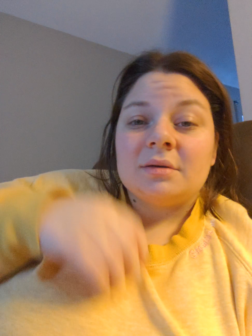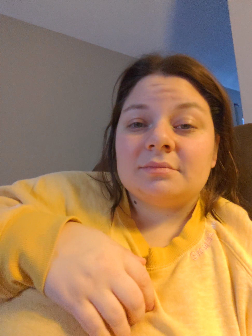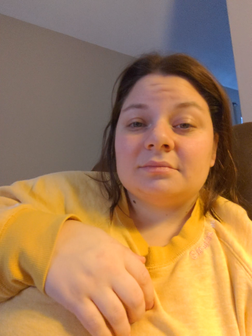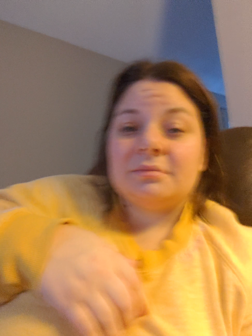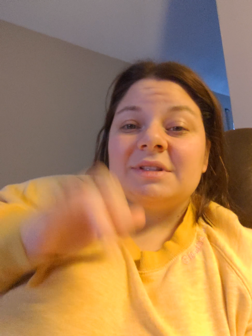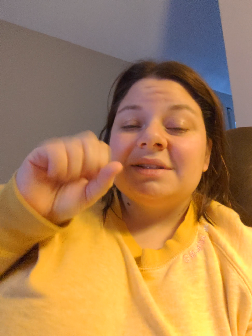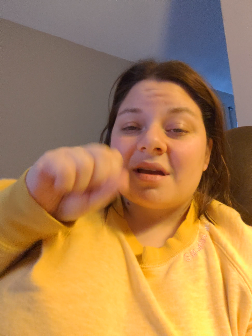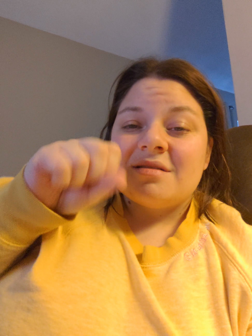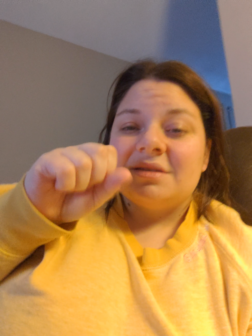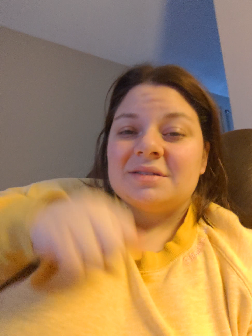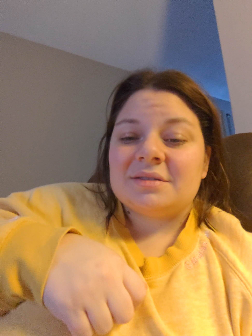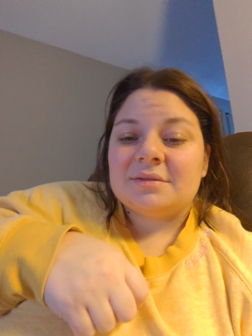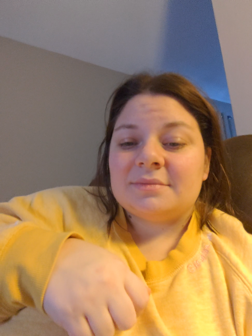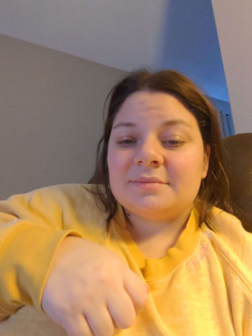yes